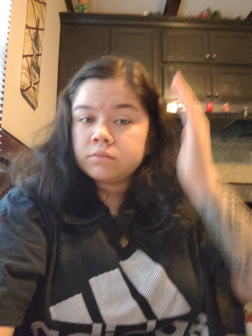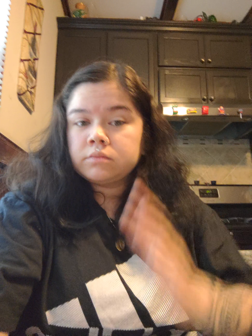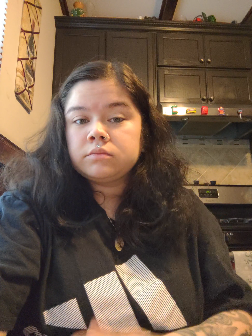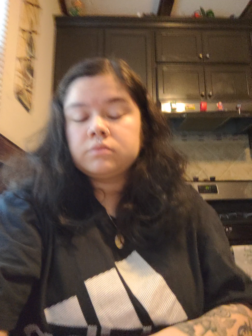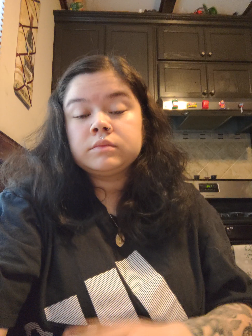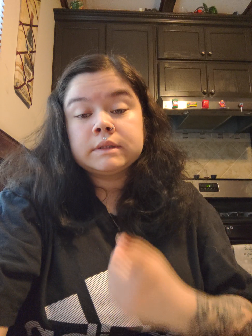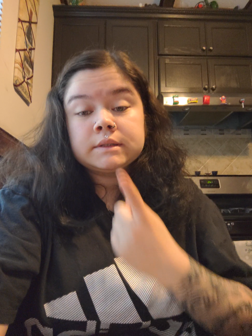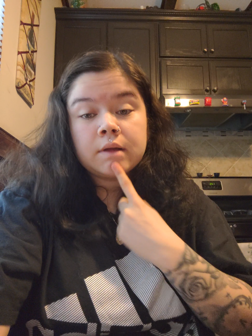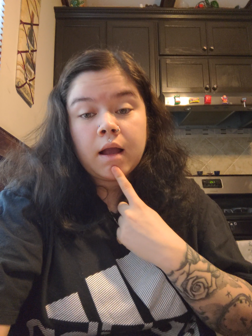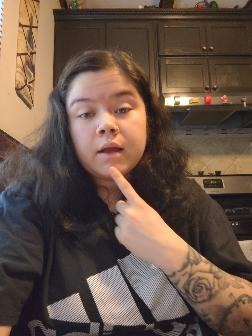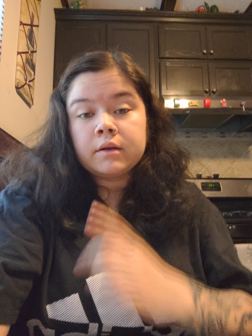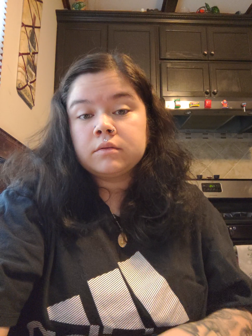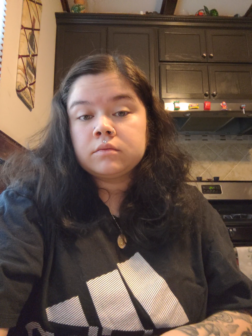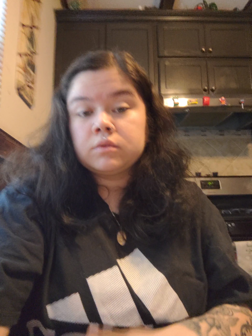say